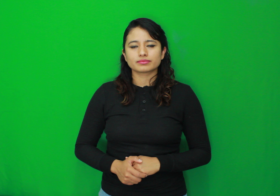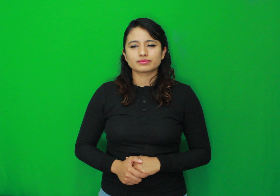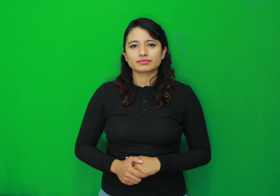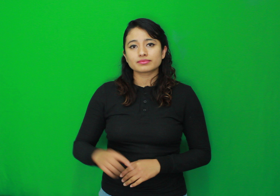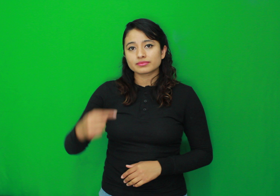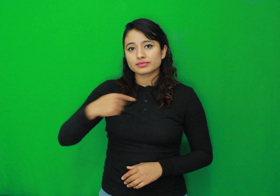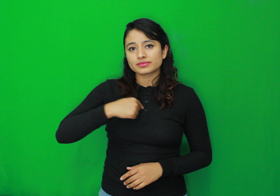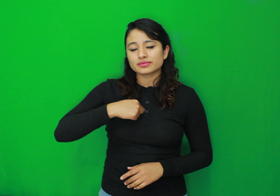yo